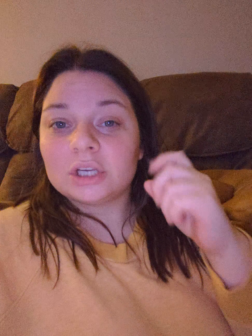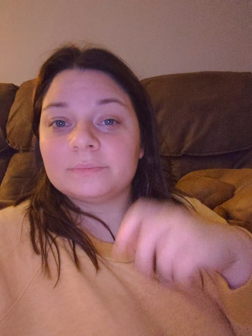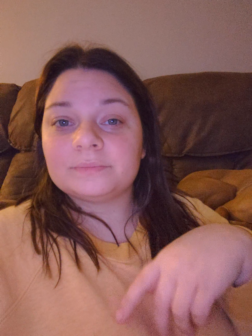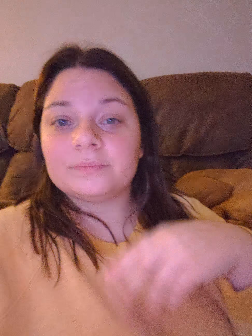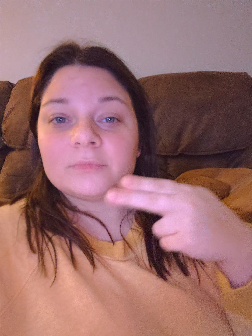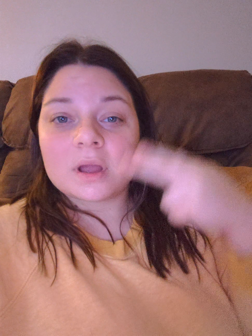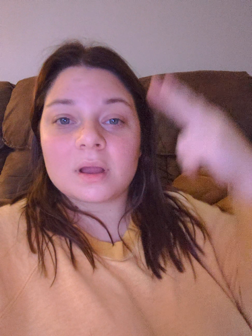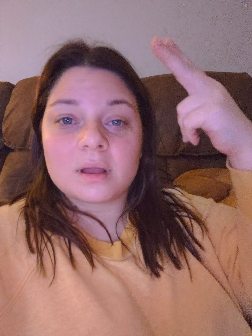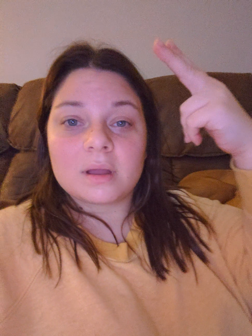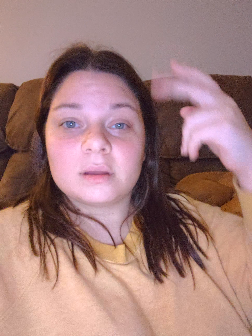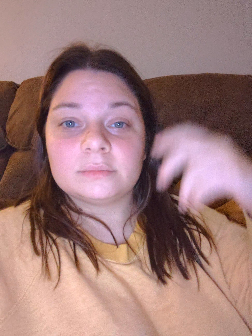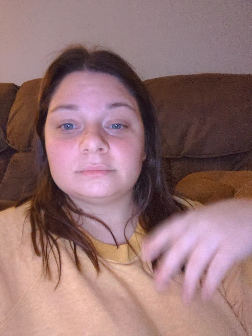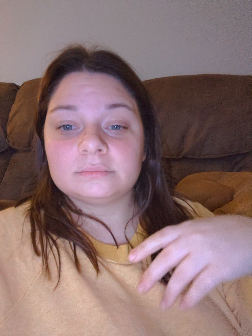high